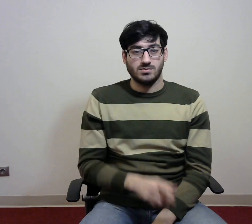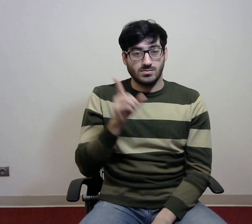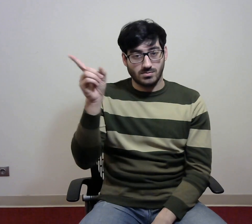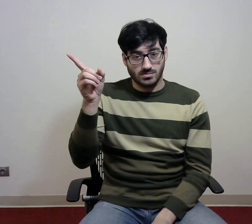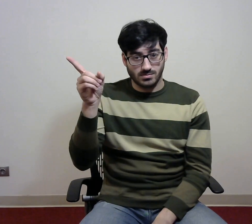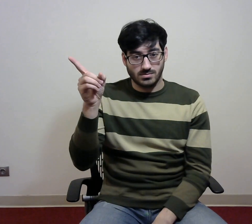O